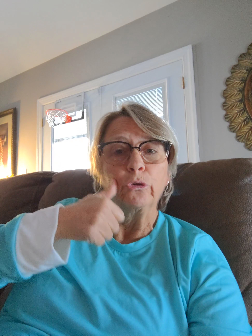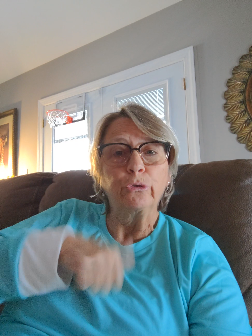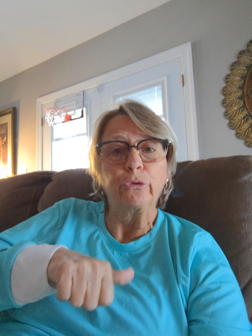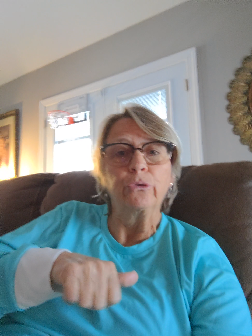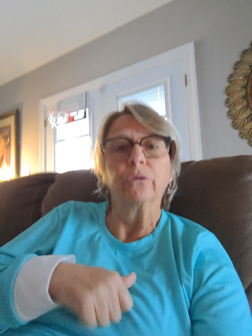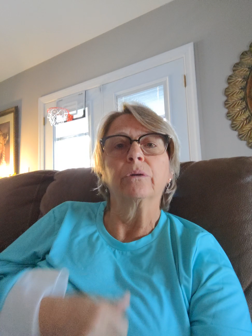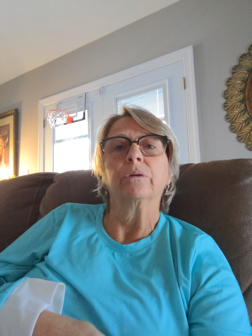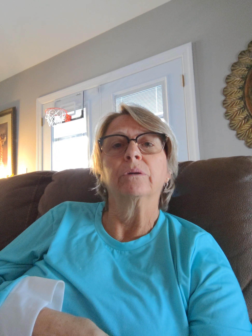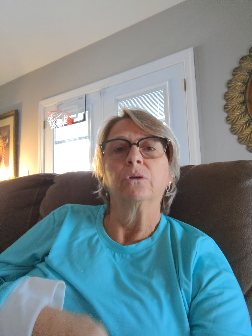girl